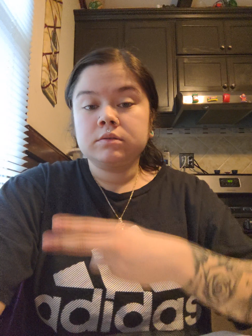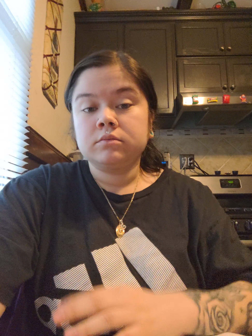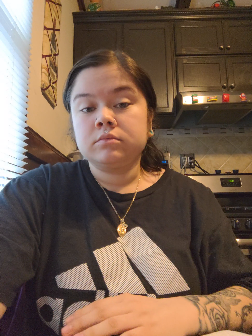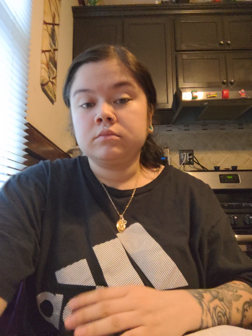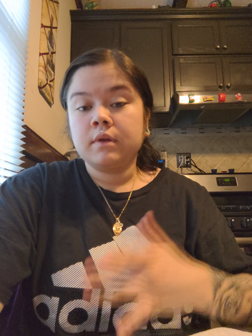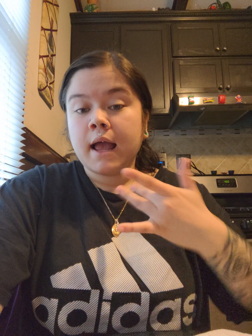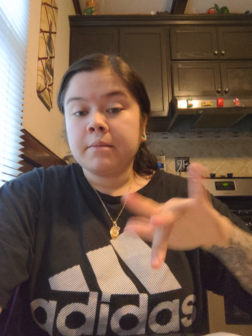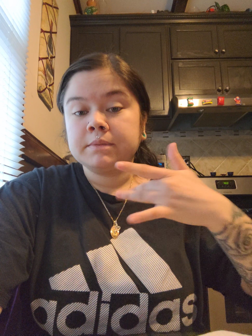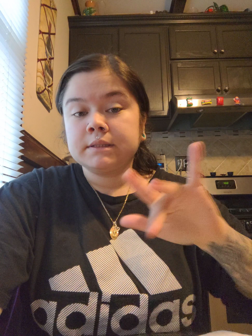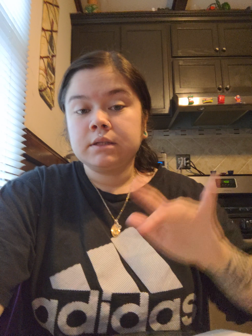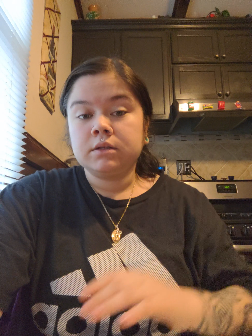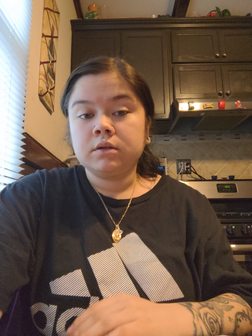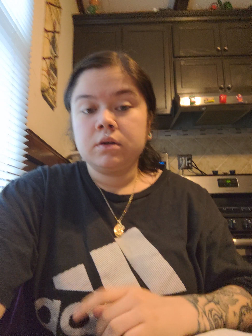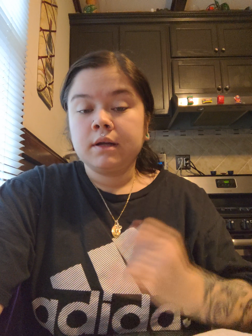empty